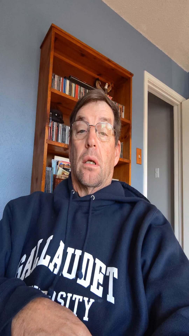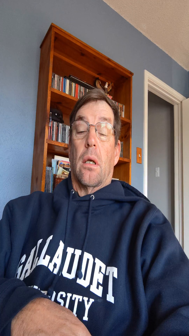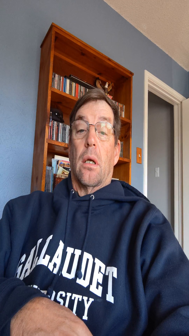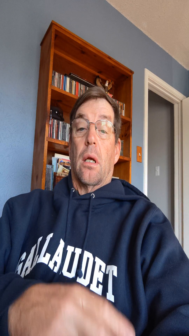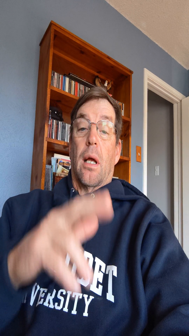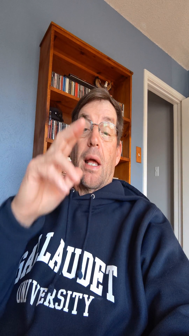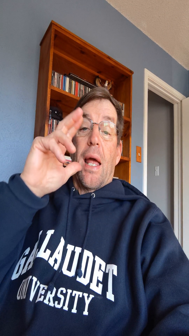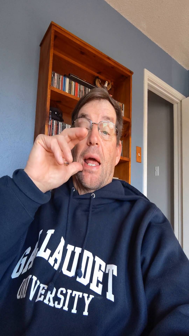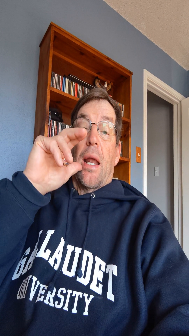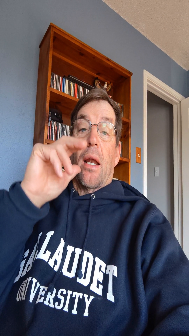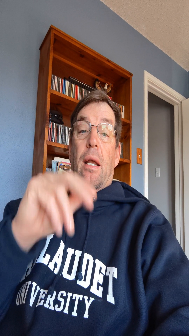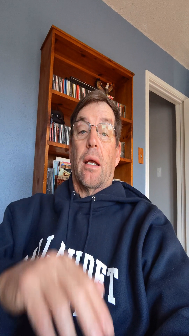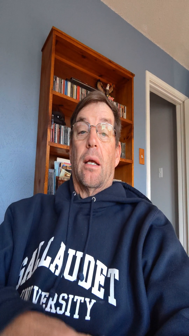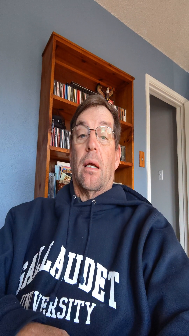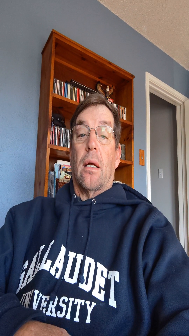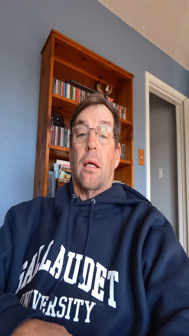hen